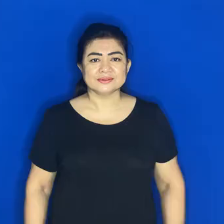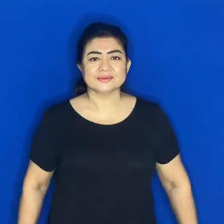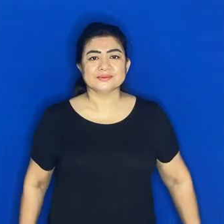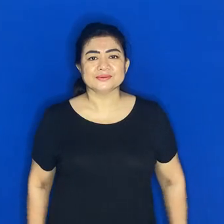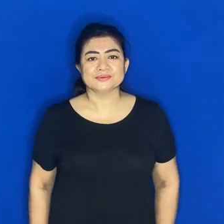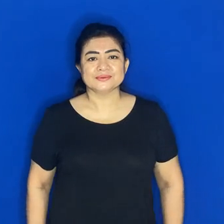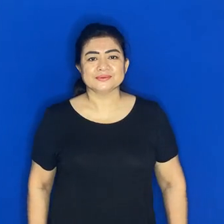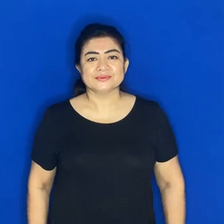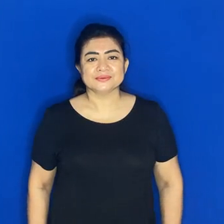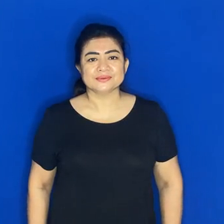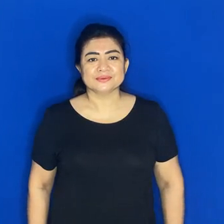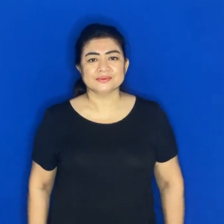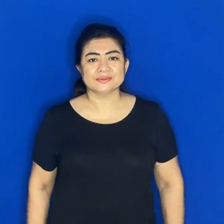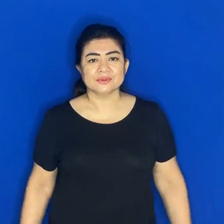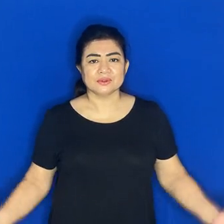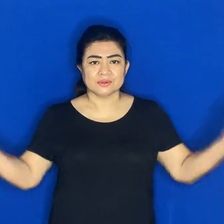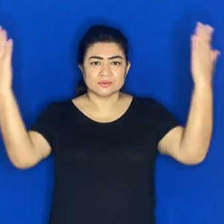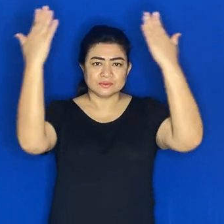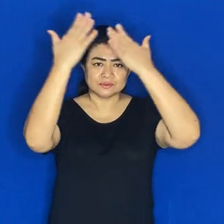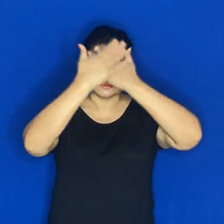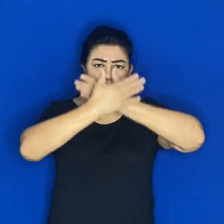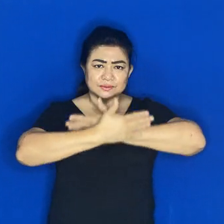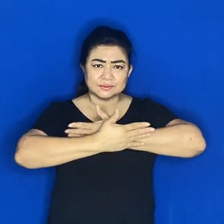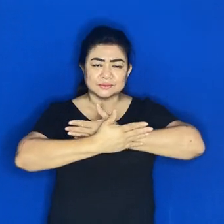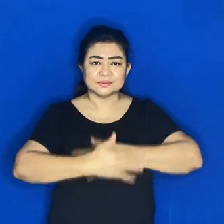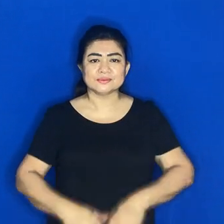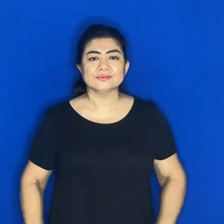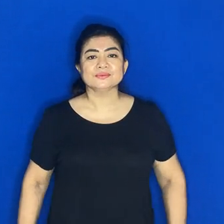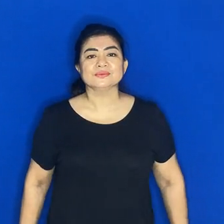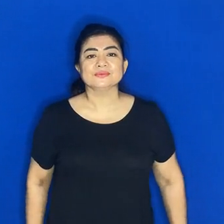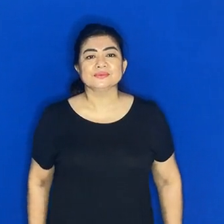dark